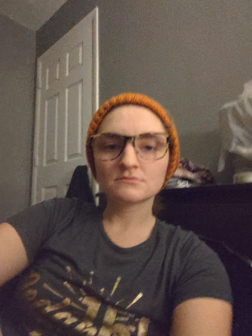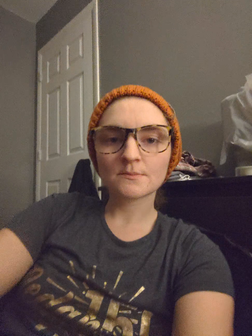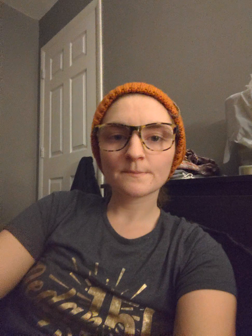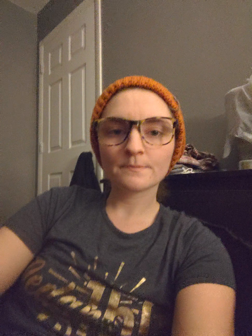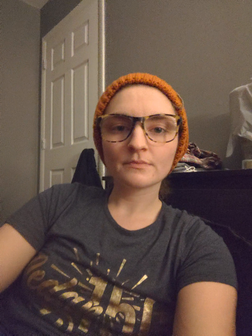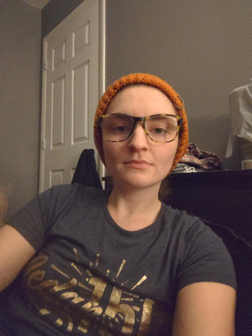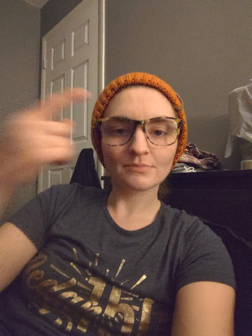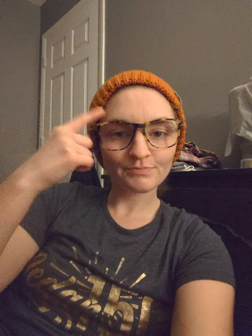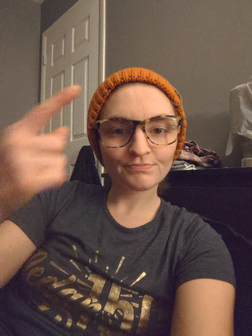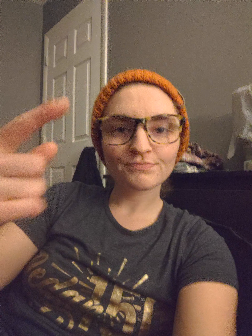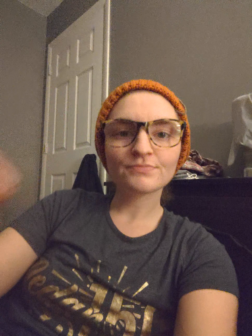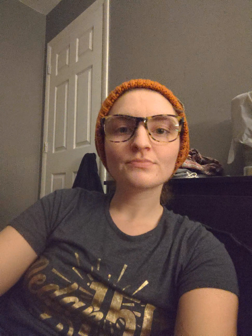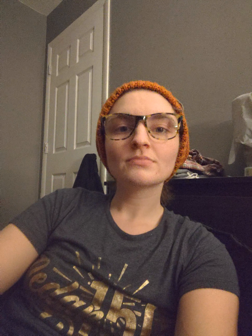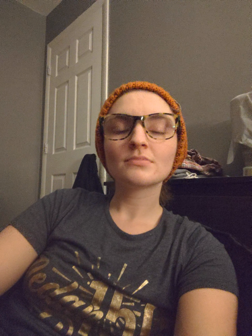penny